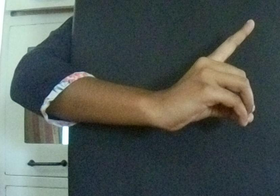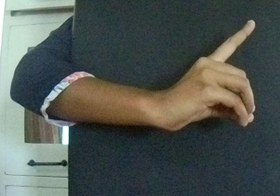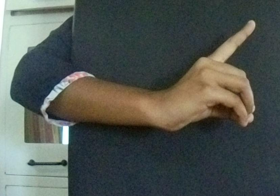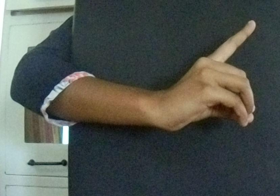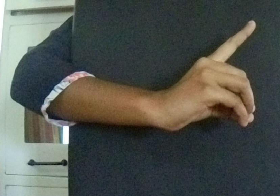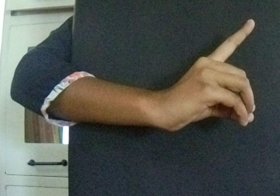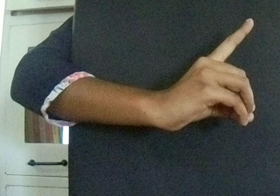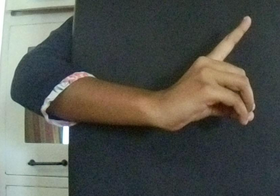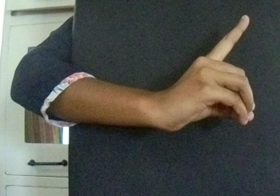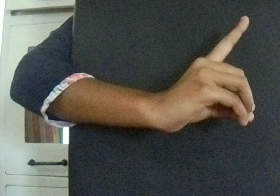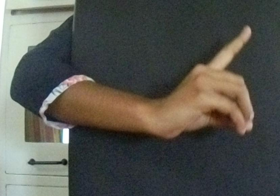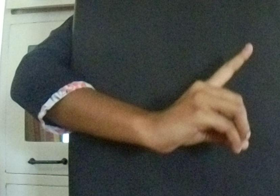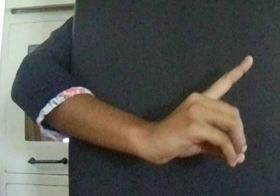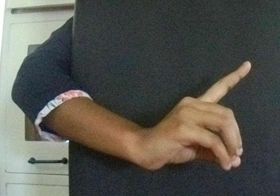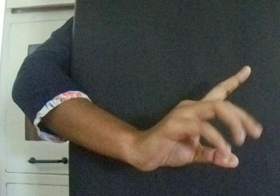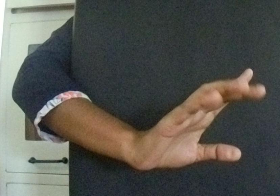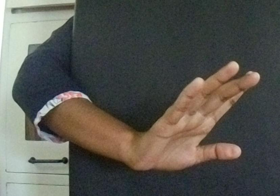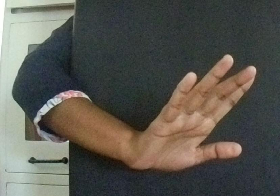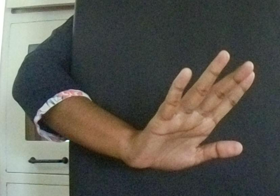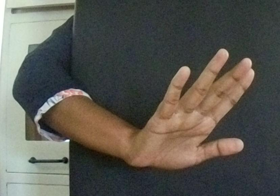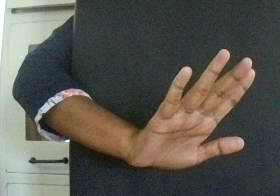hot